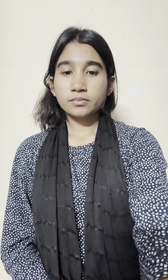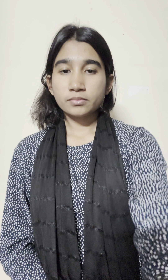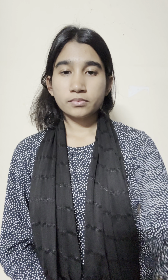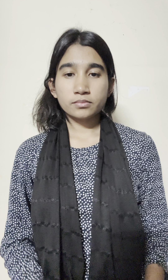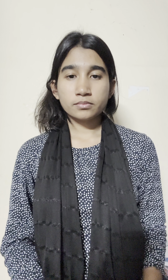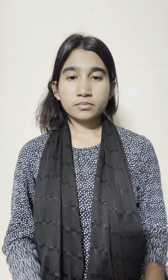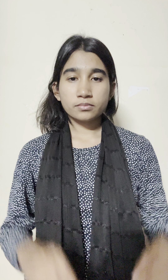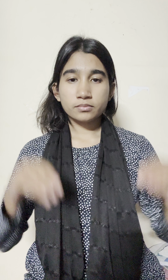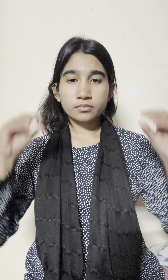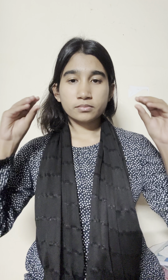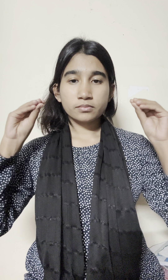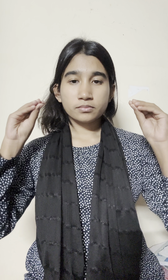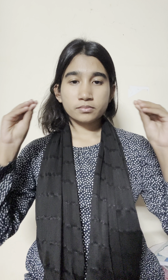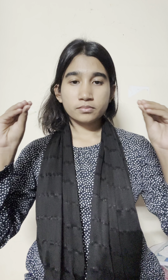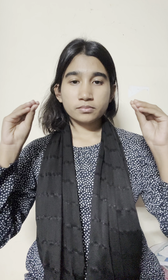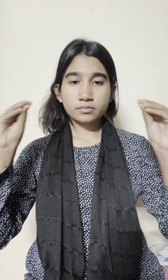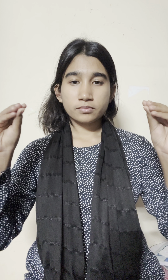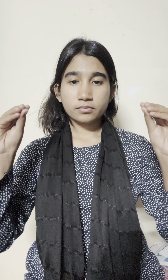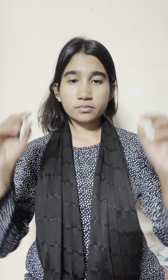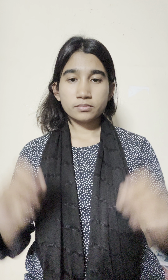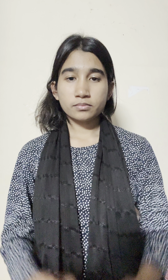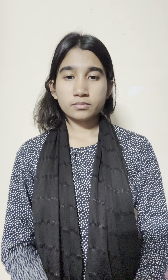উপদেশ দেয়া